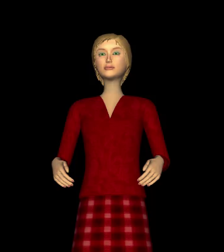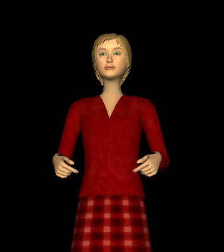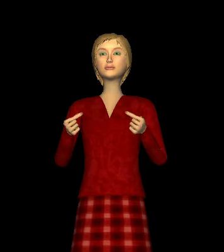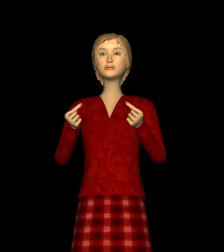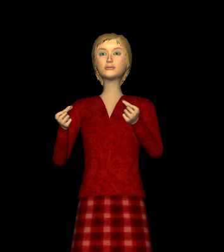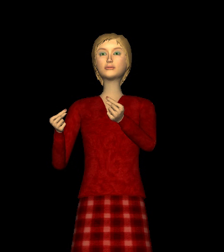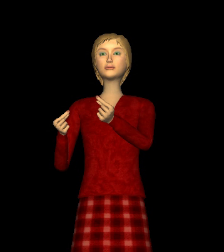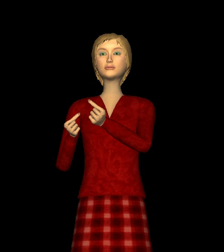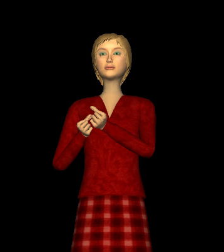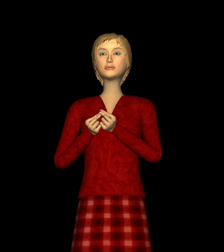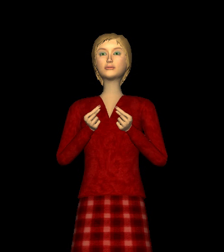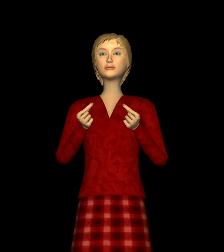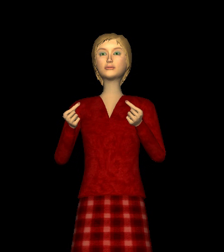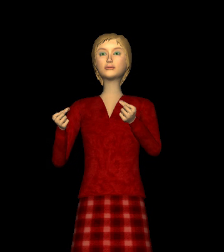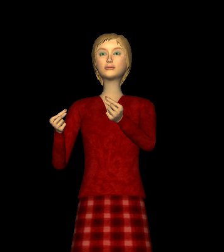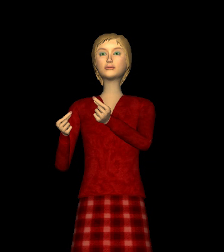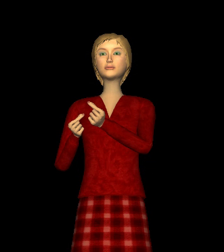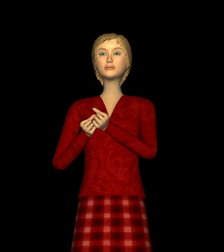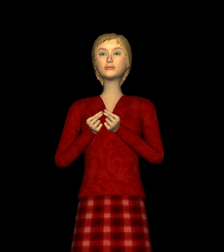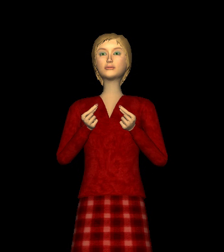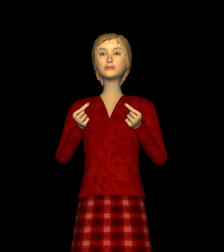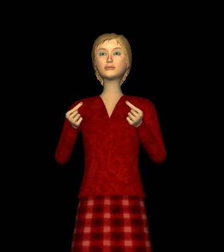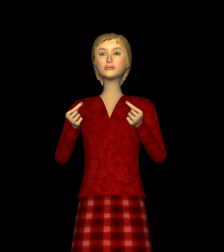اقتصاد